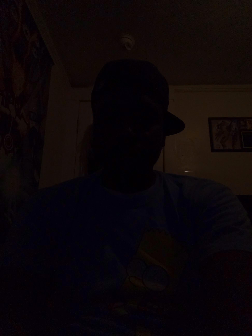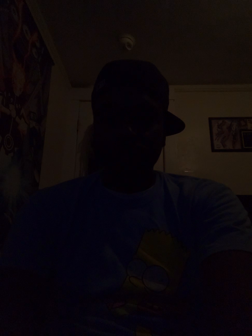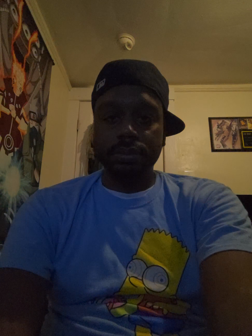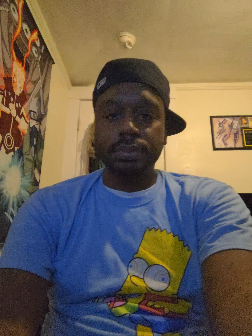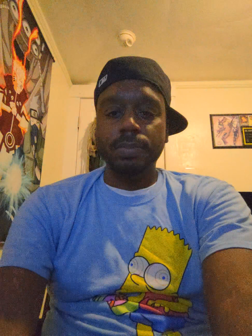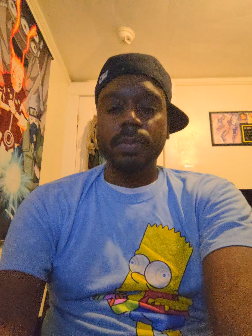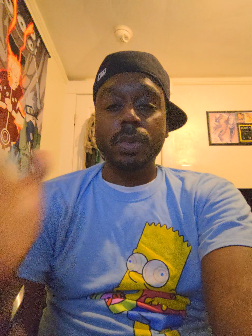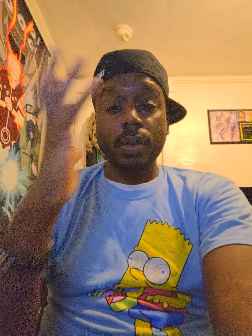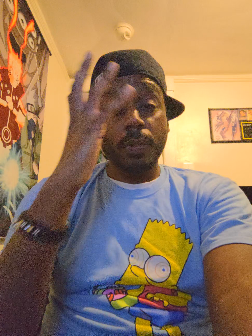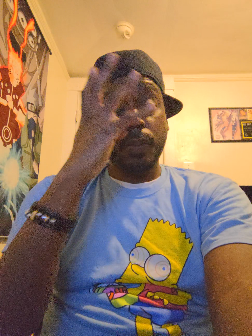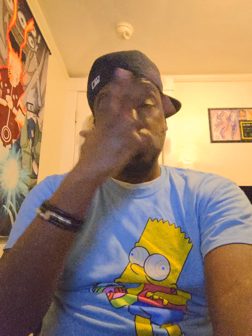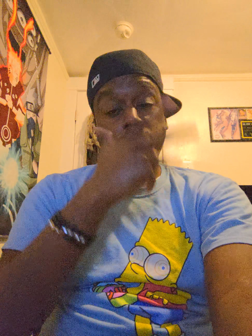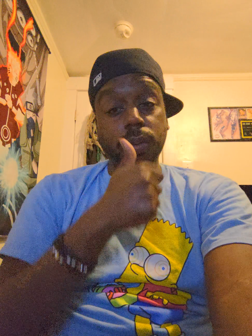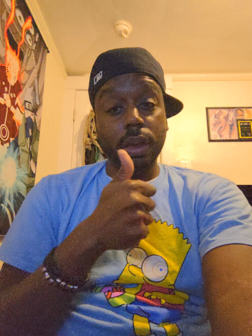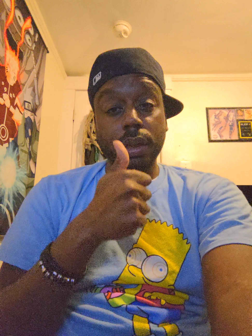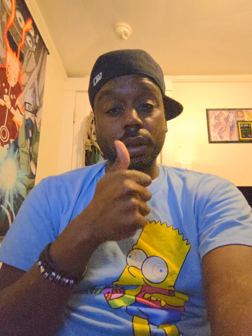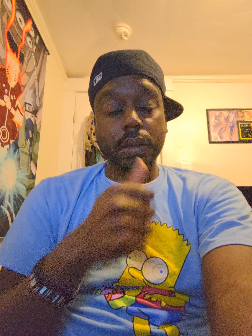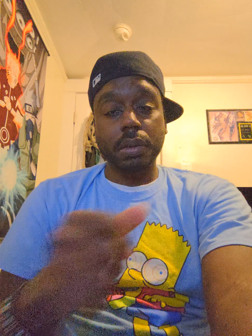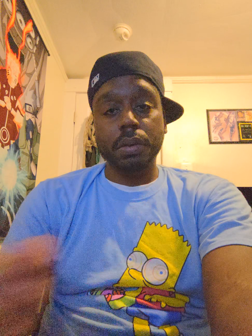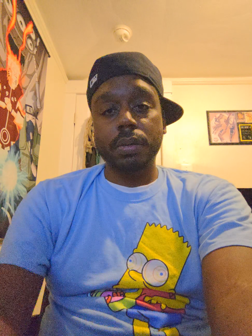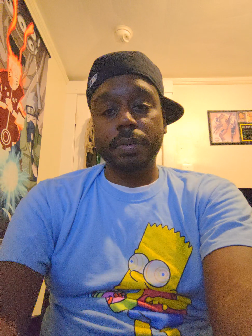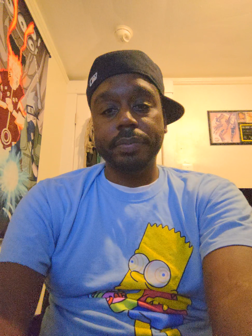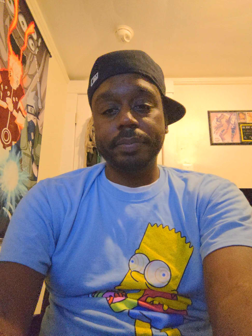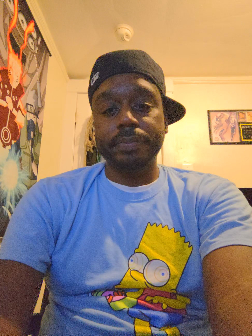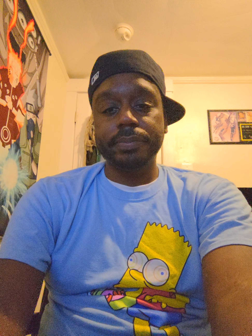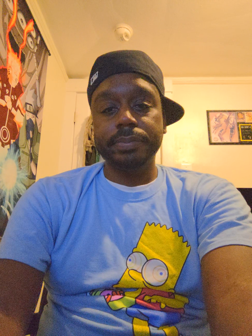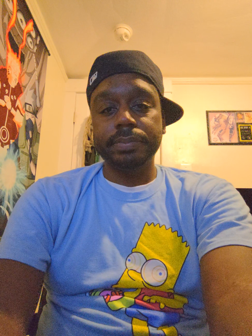pretty